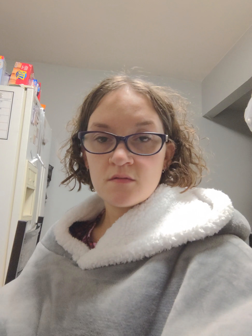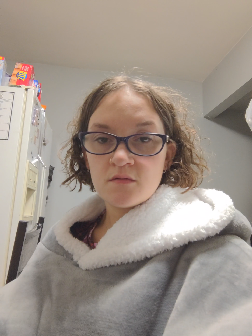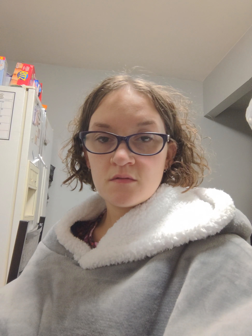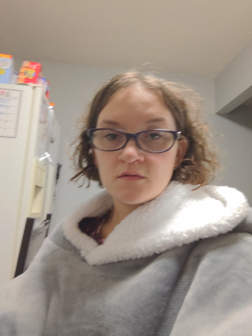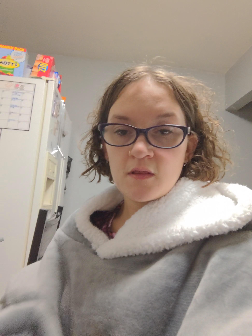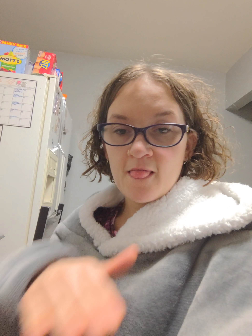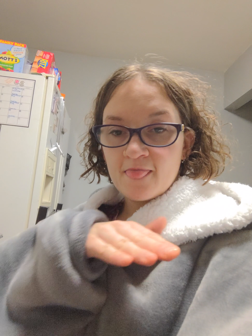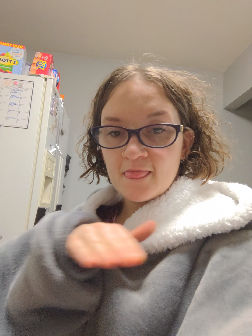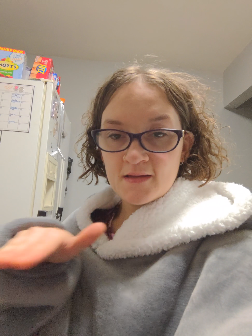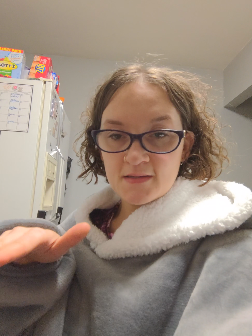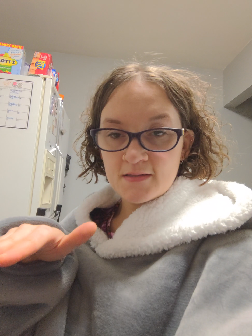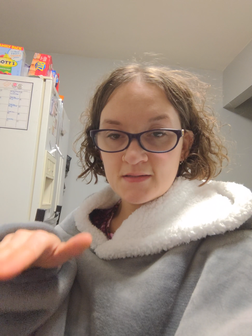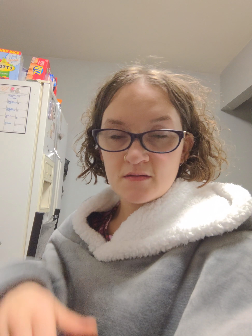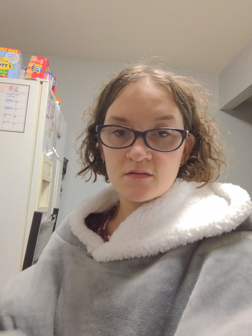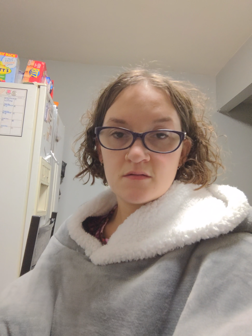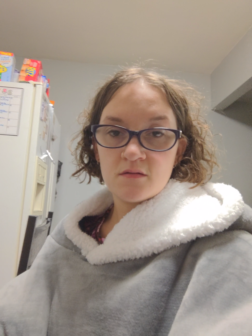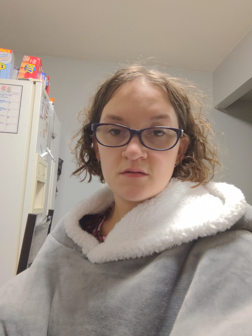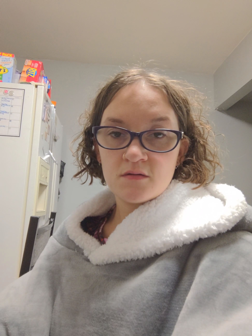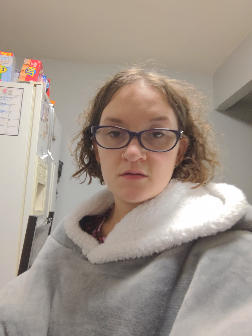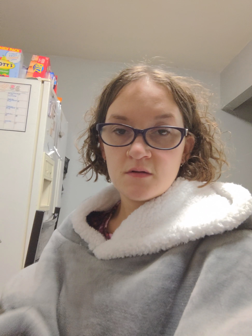clean